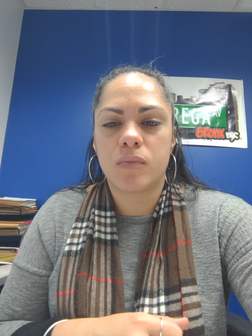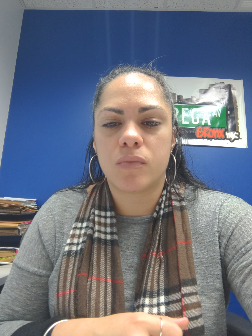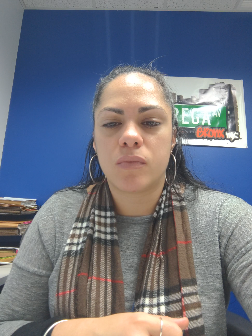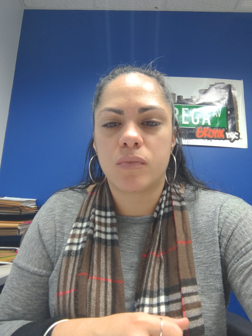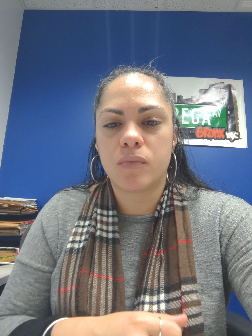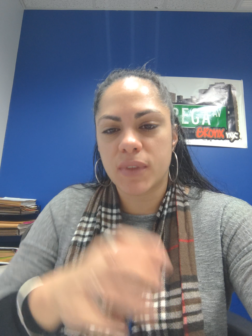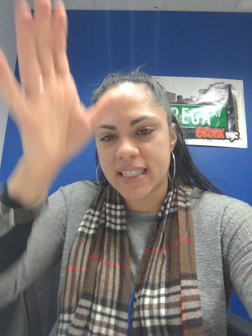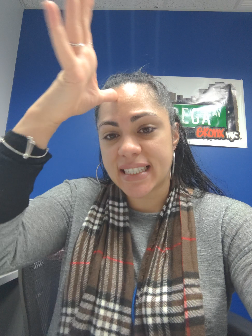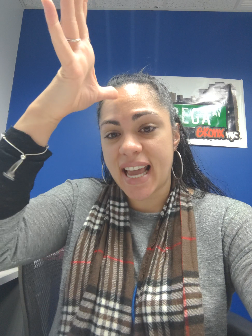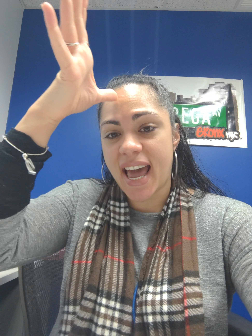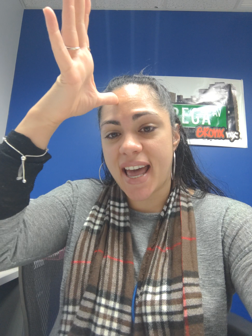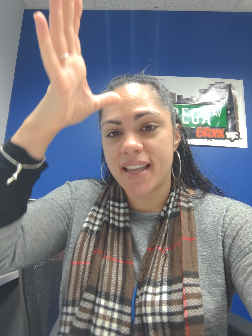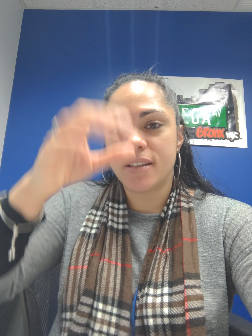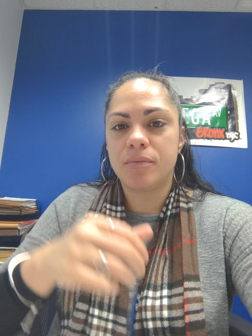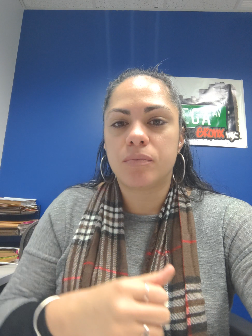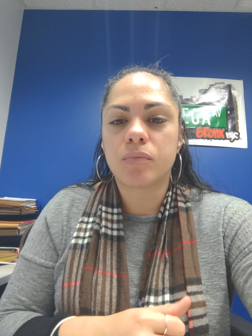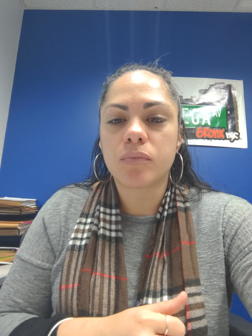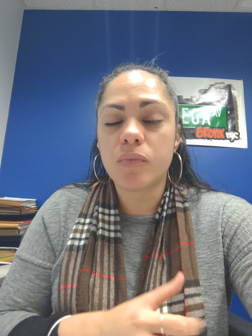dad